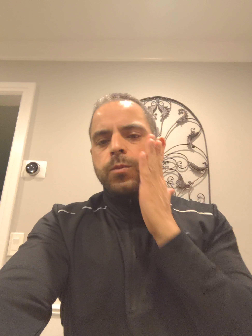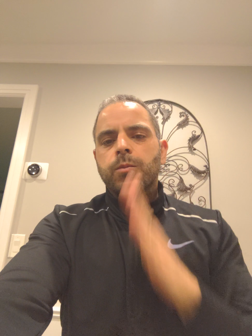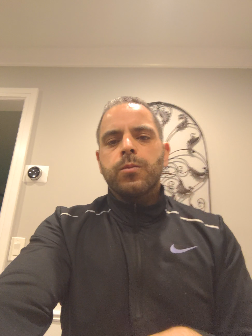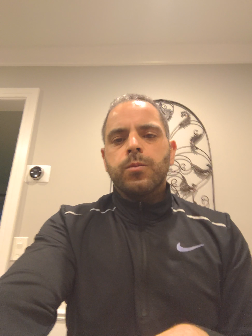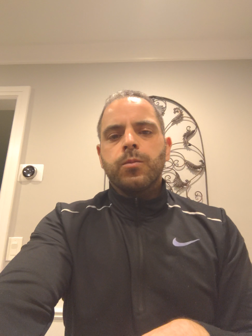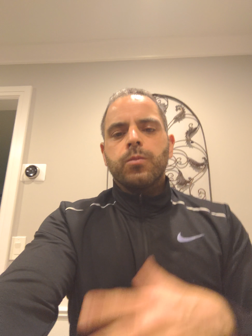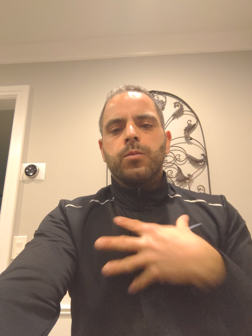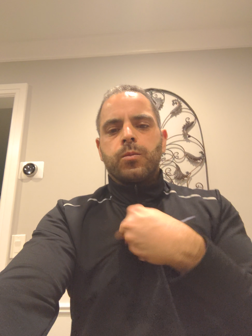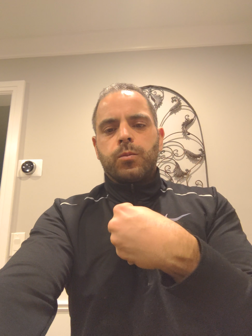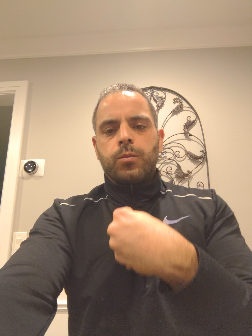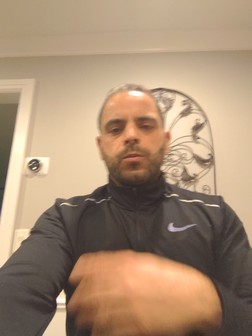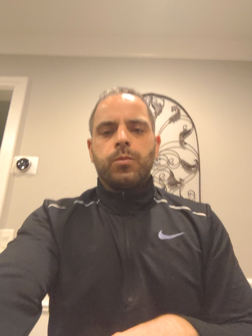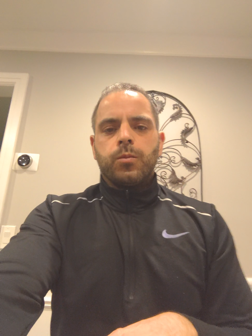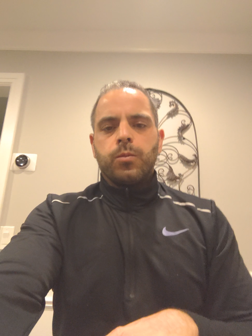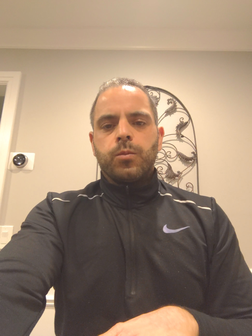white